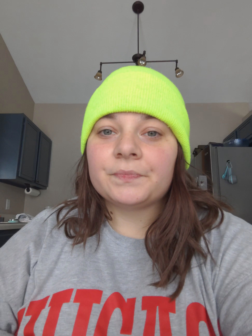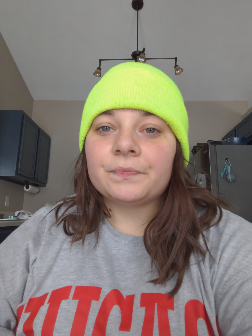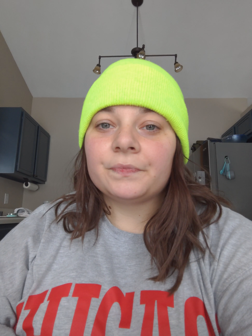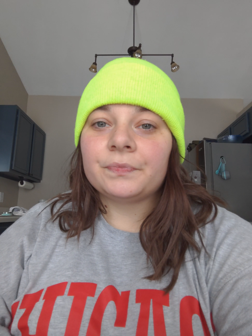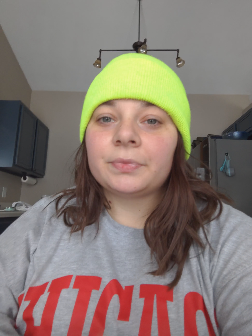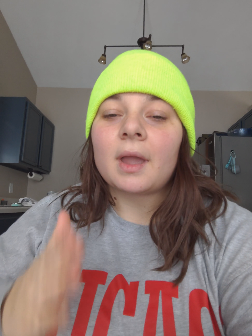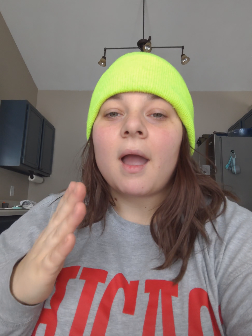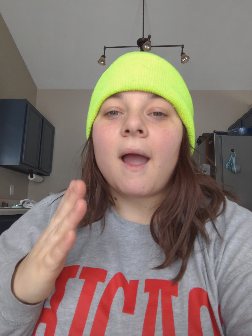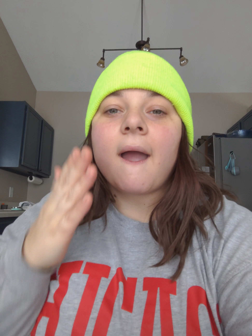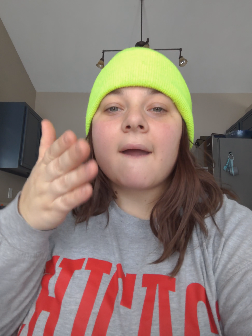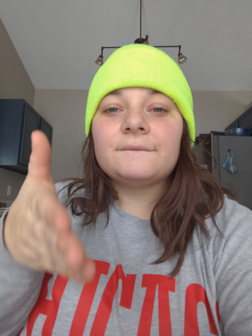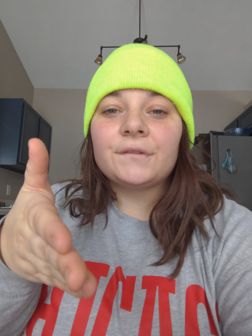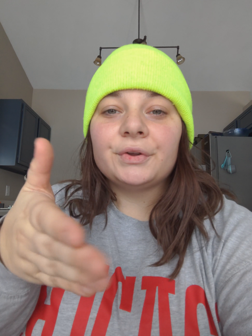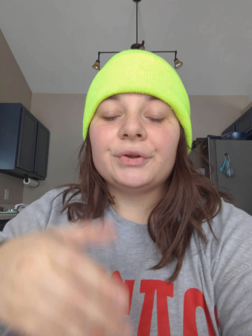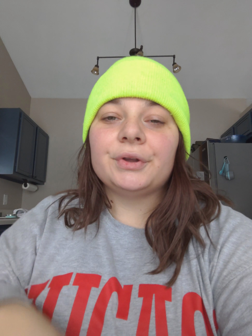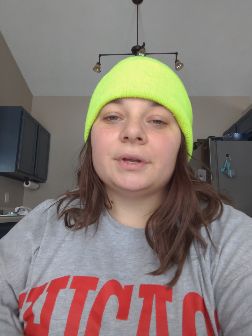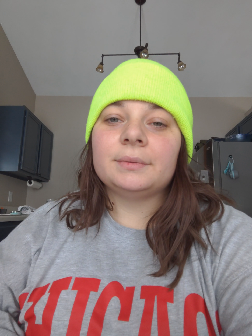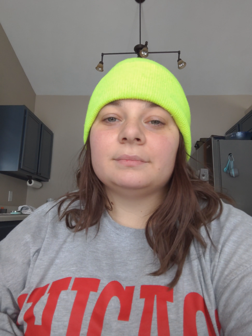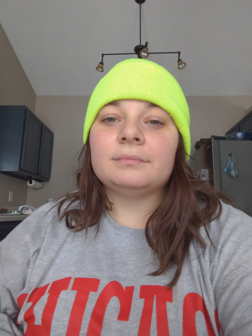after